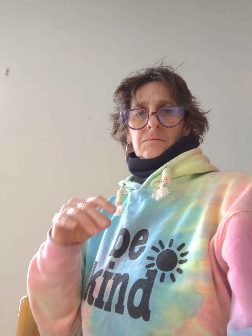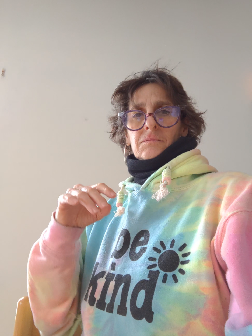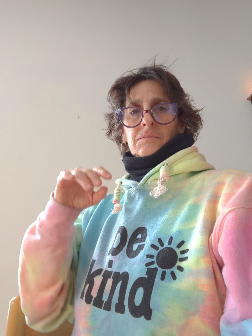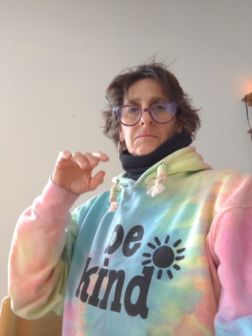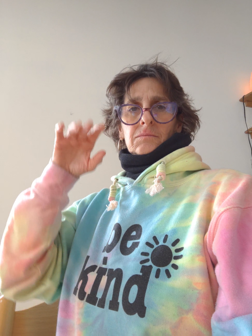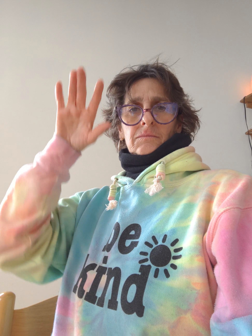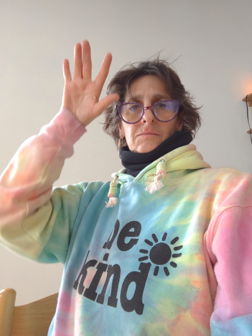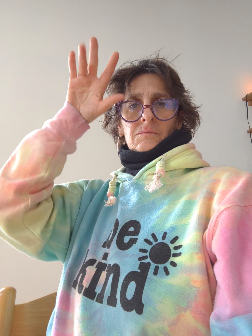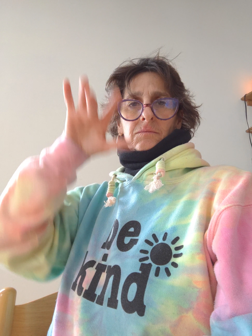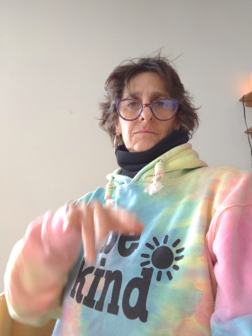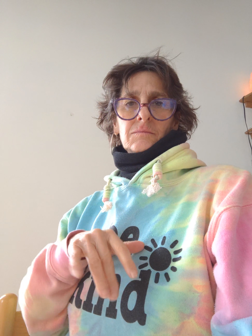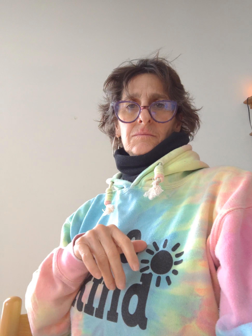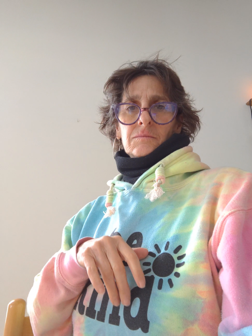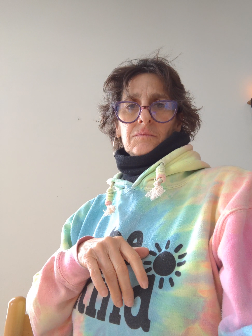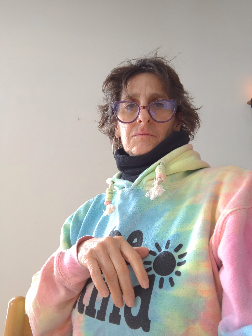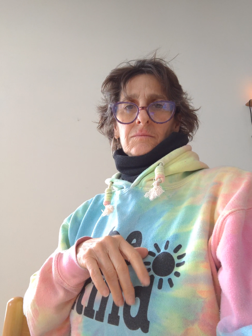snow